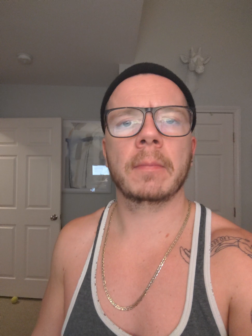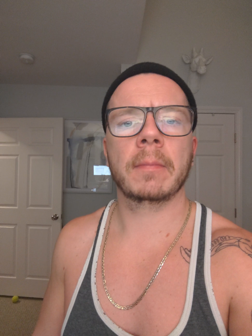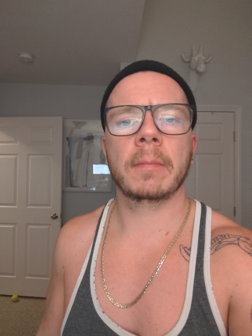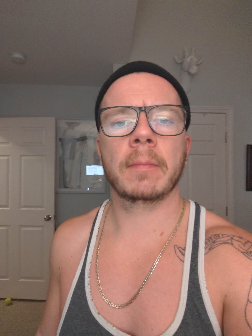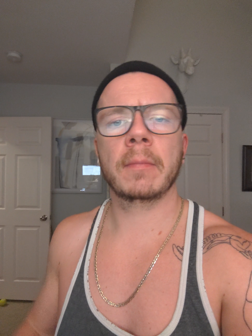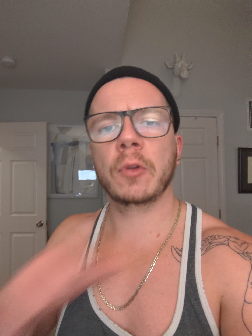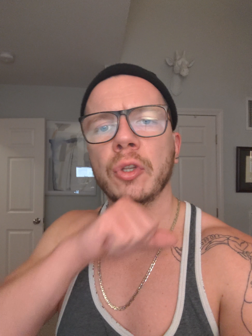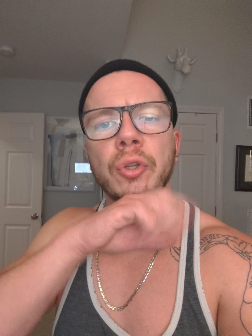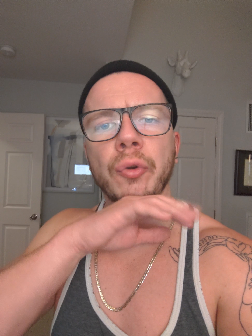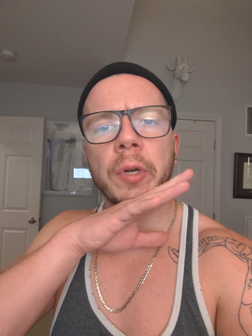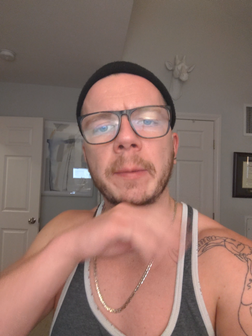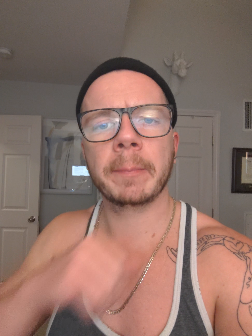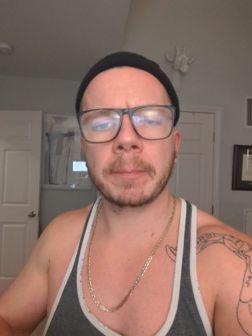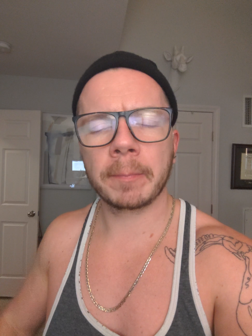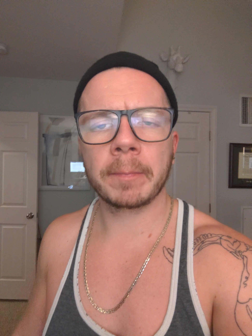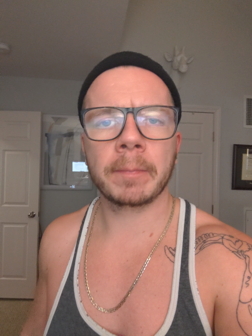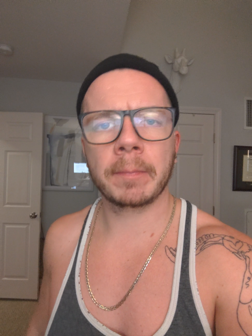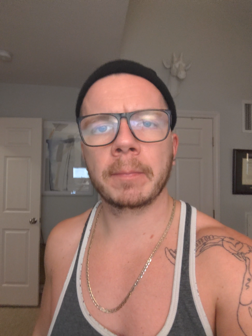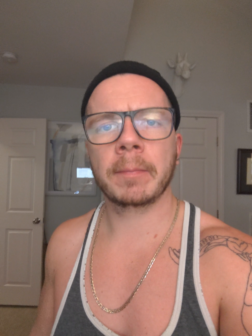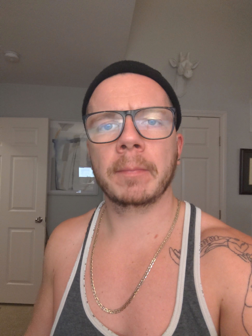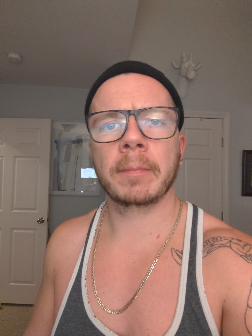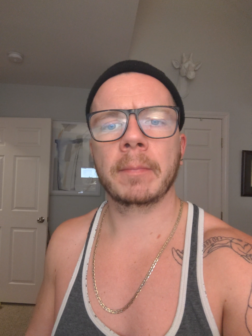dirty